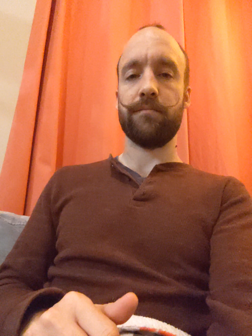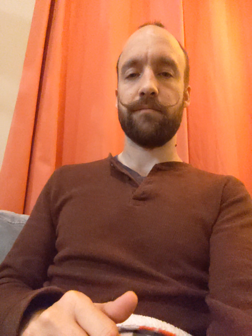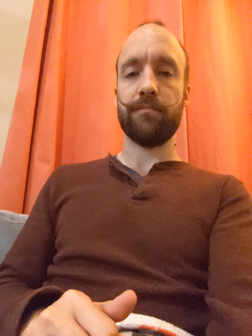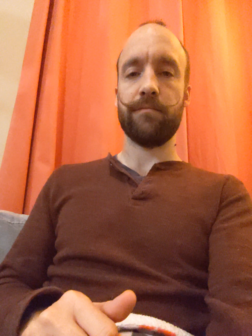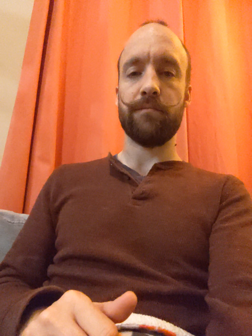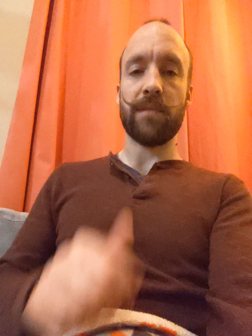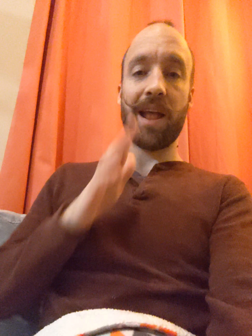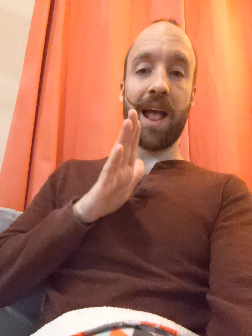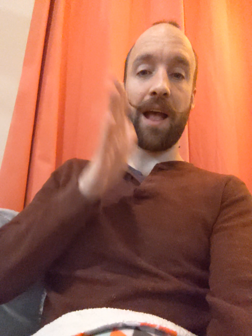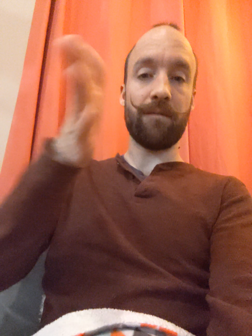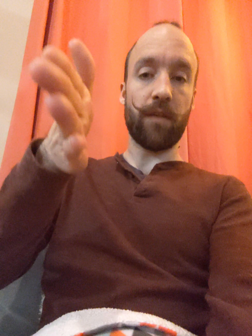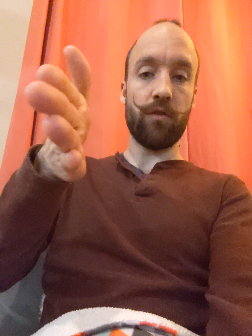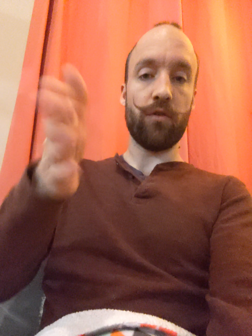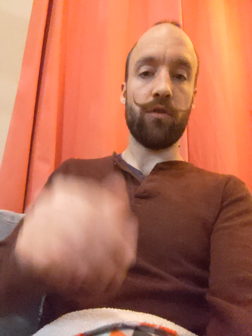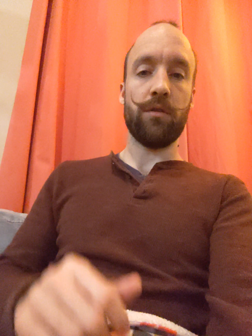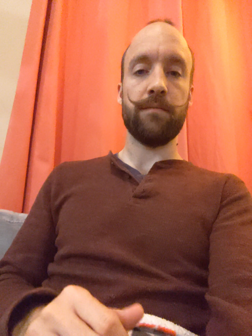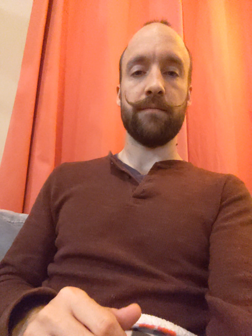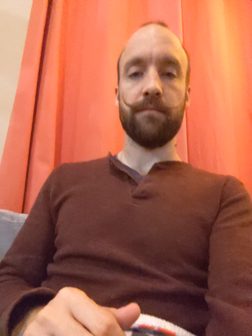after